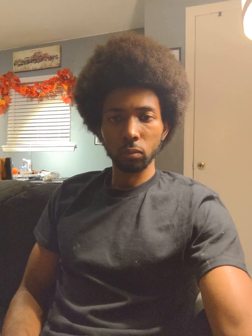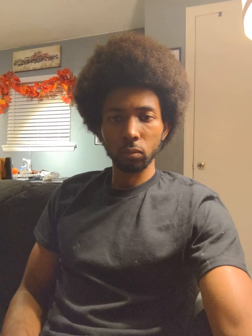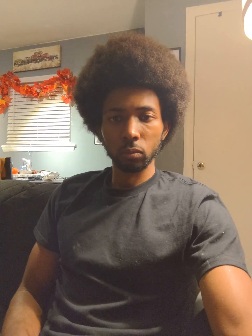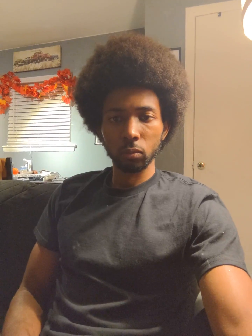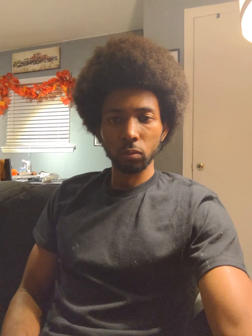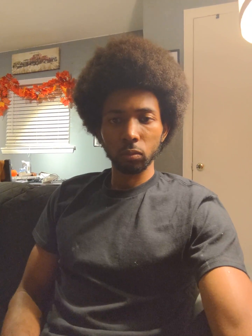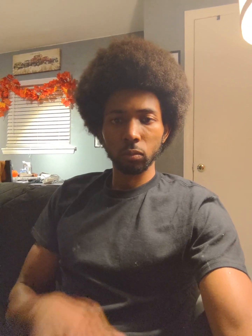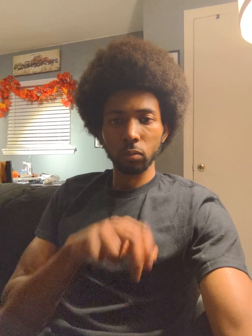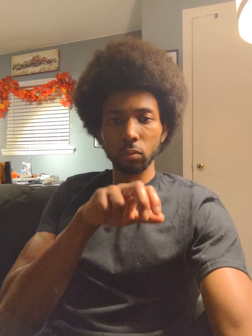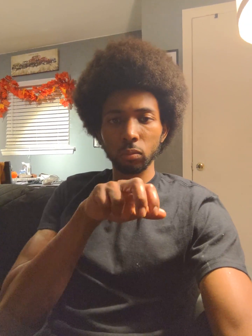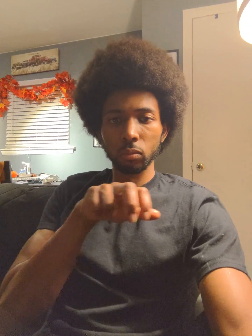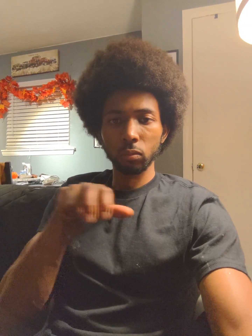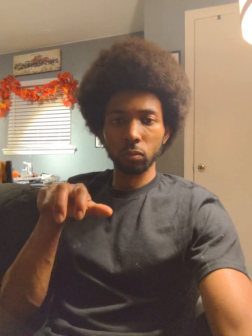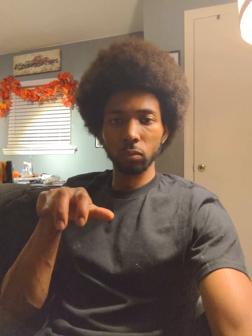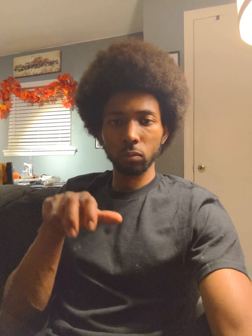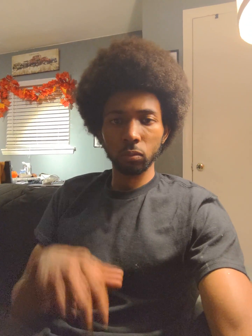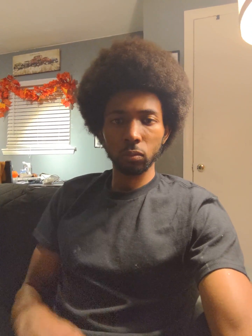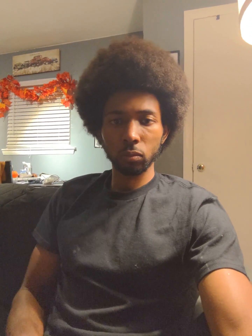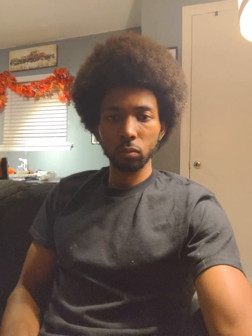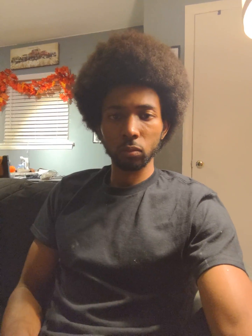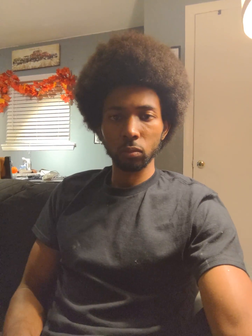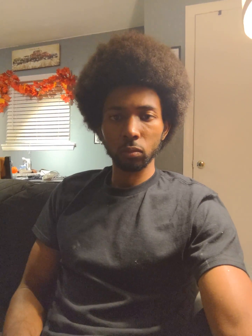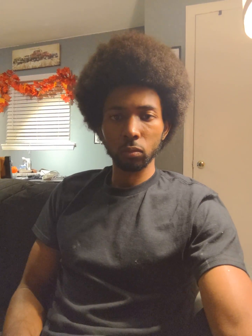porch